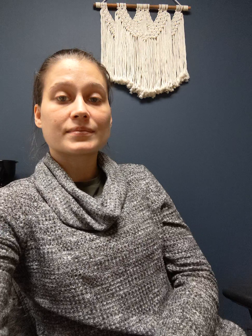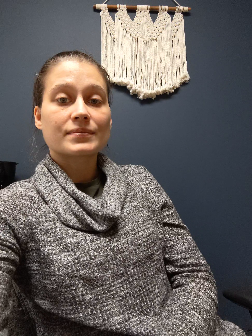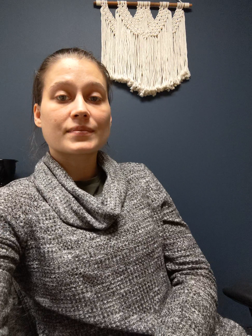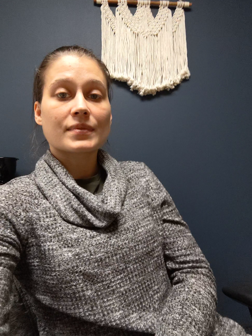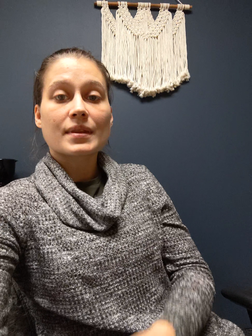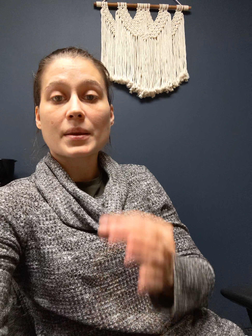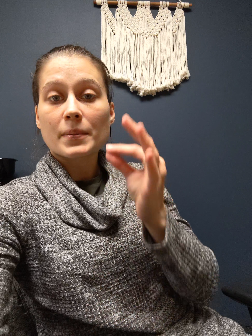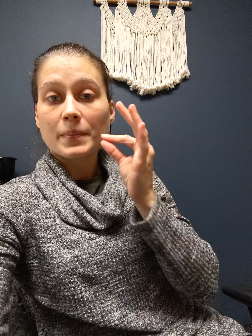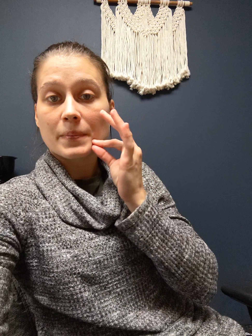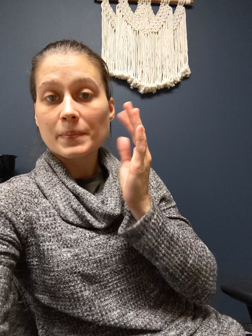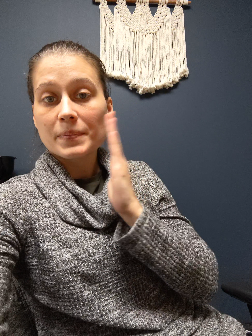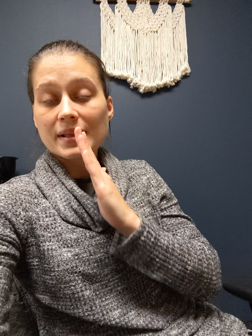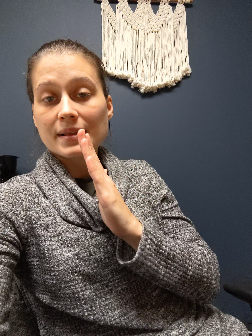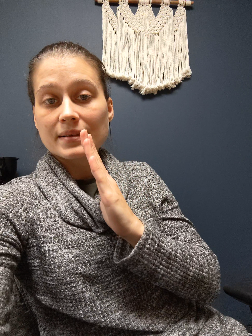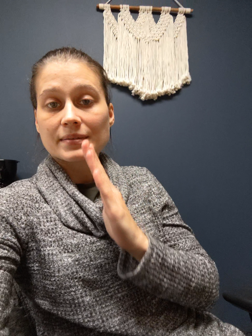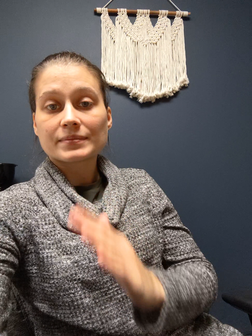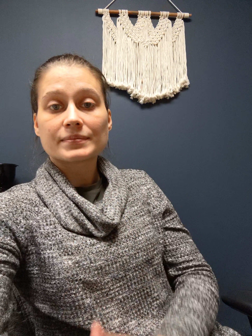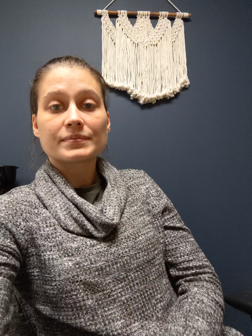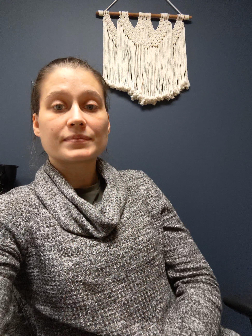bee